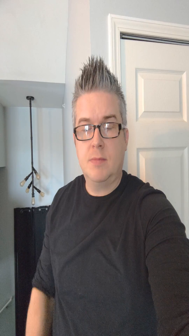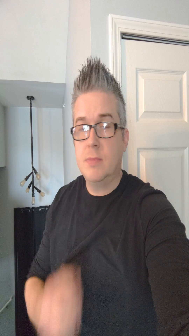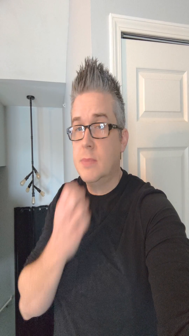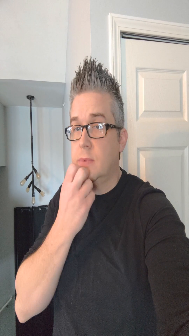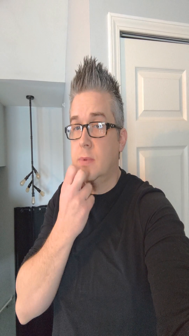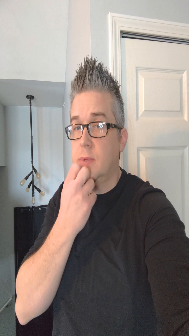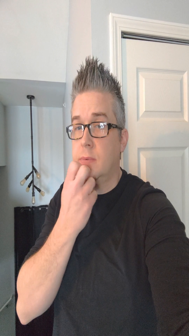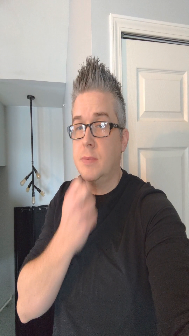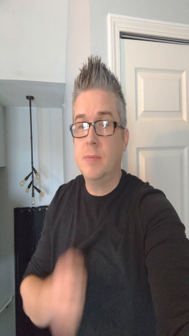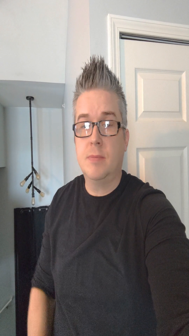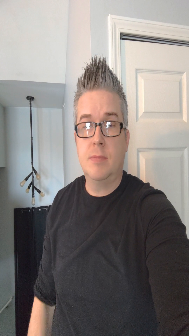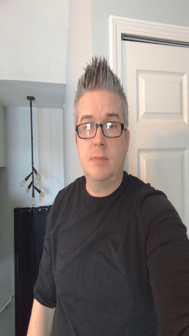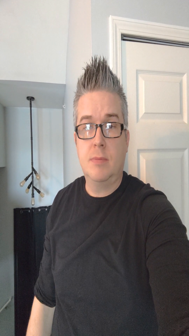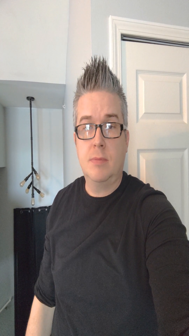underwear